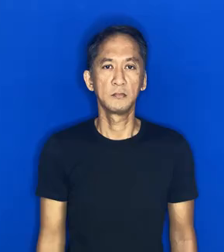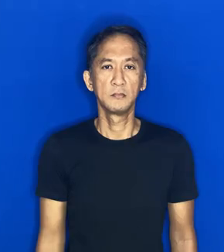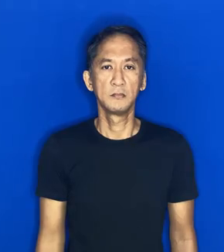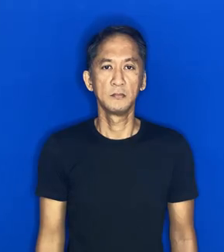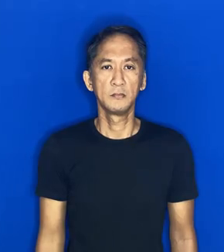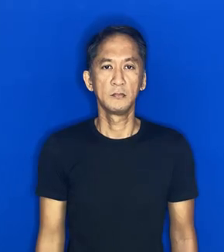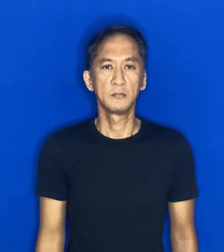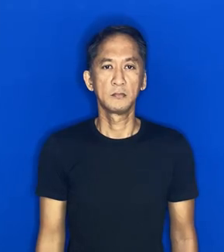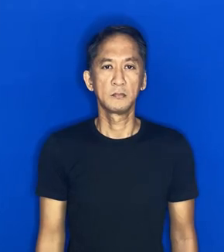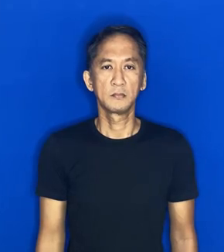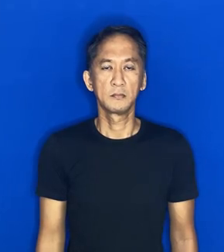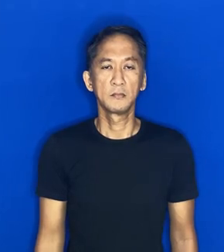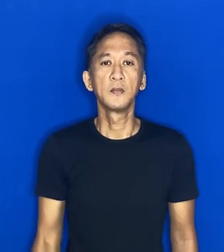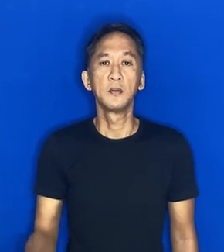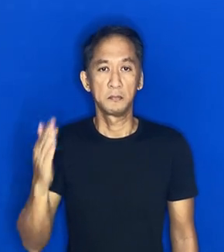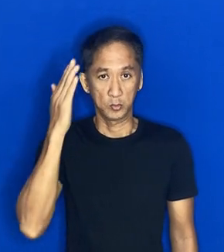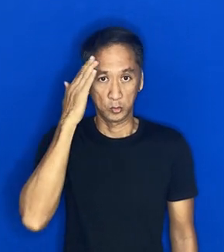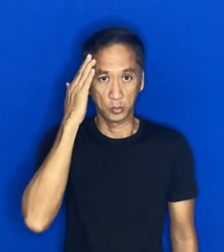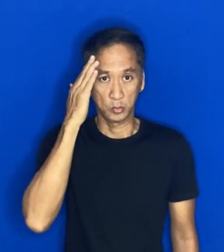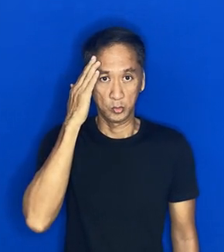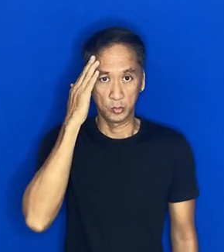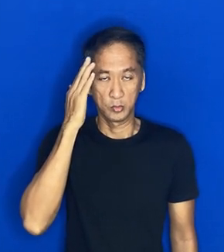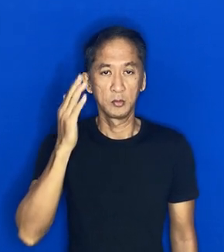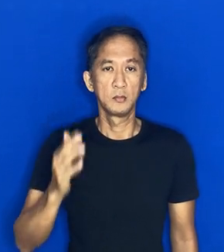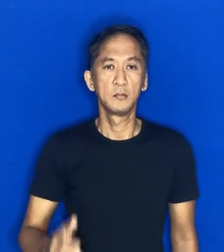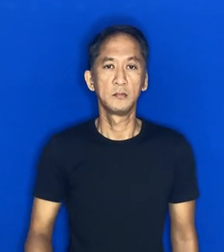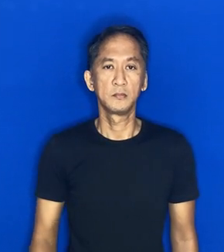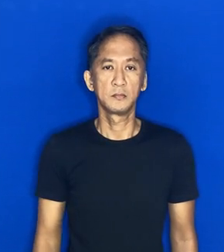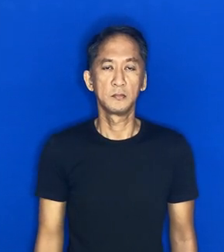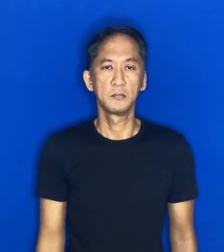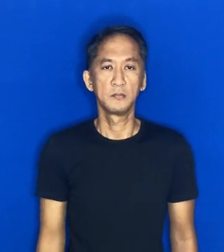know